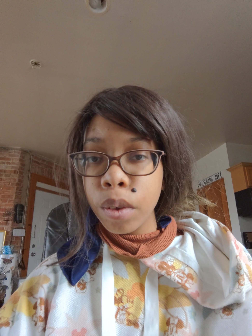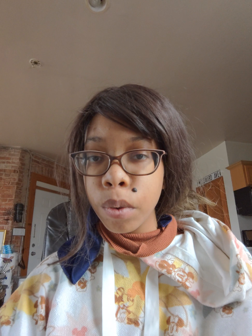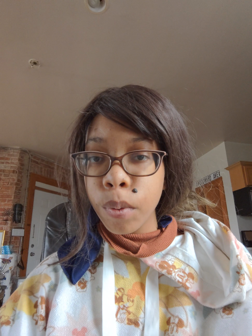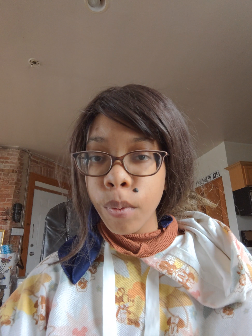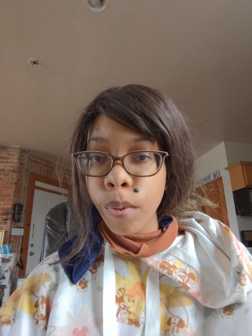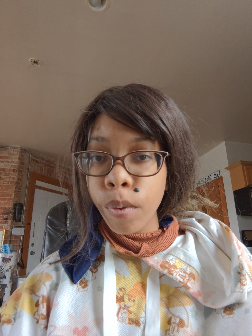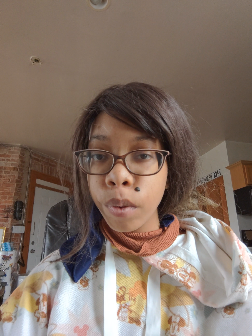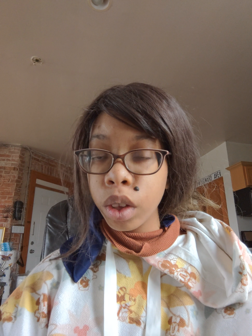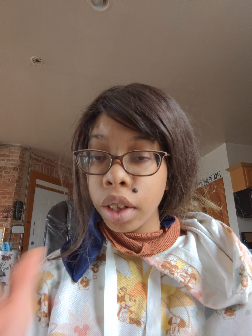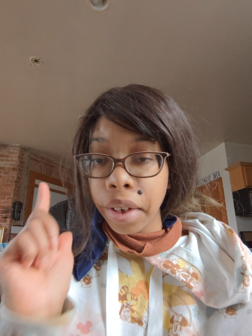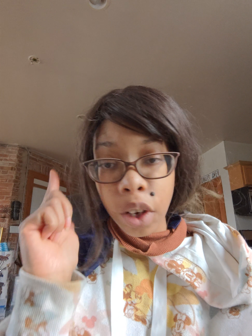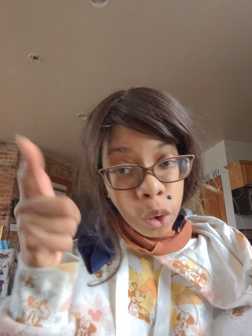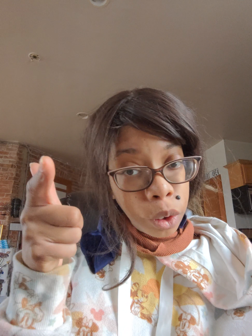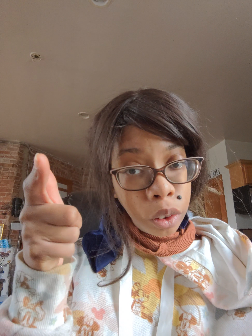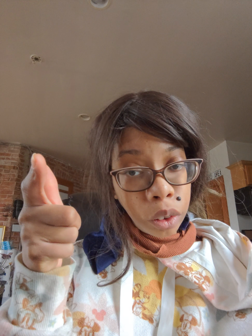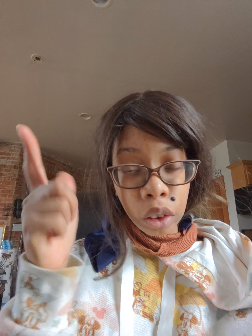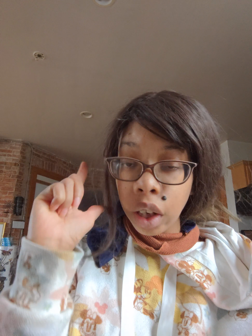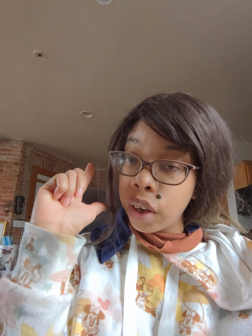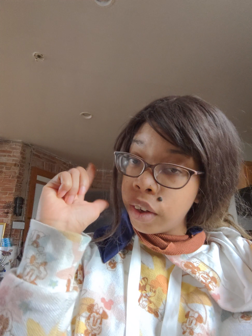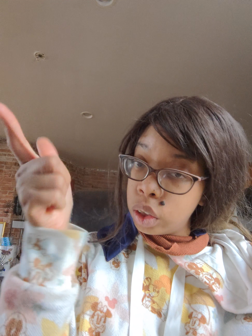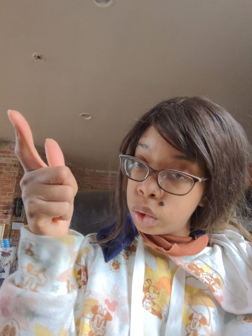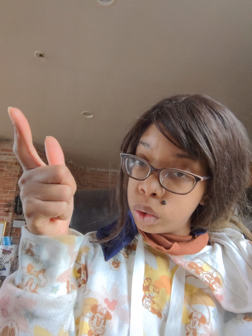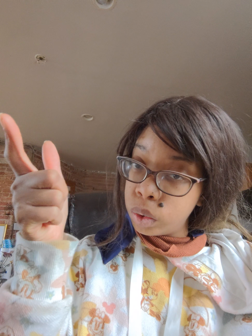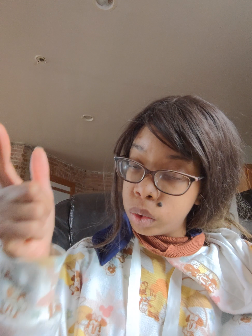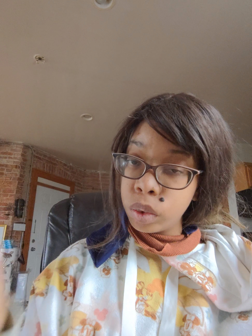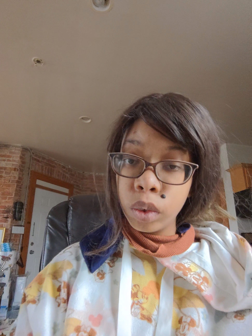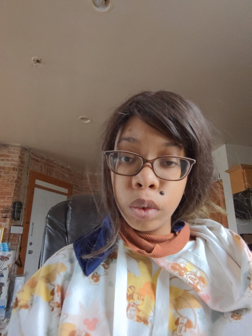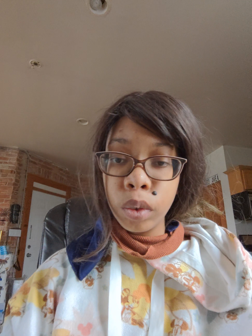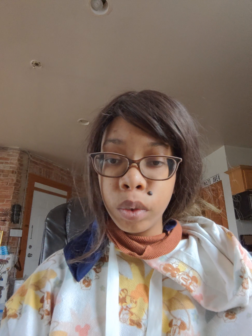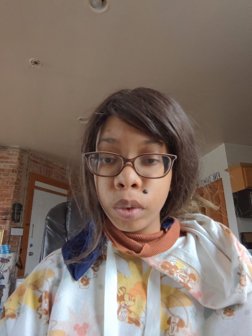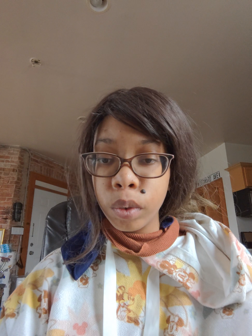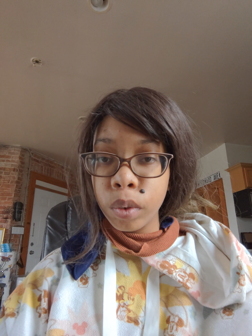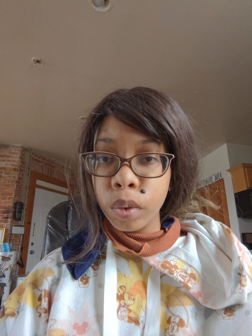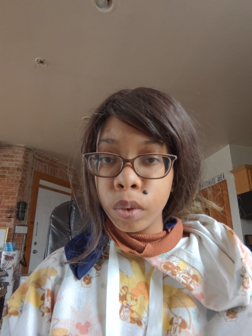later